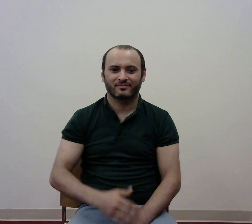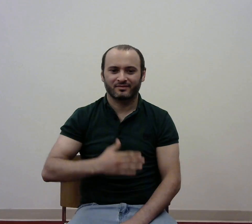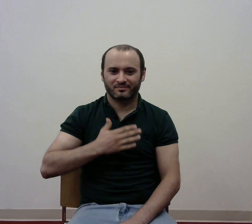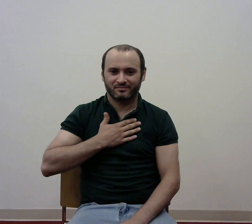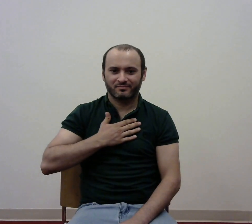mən